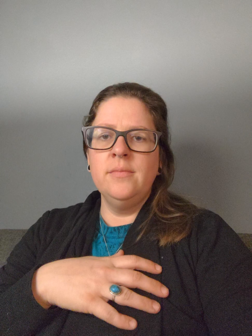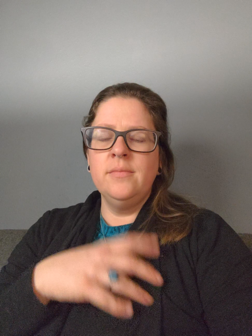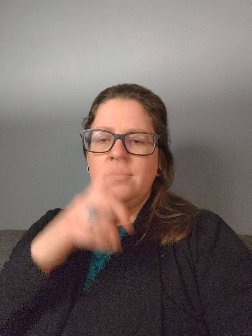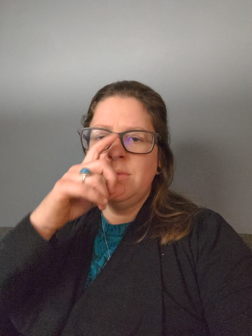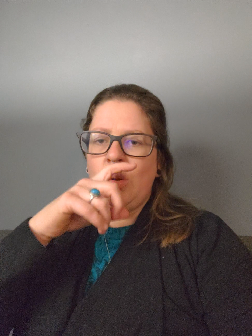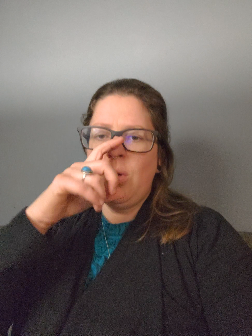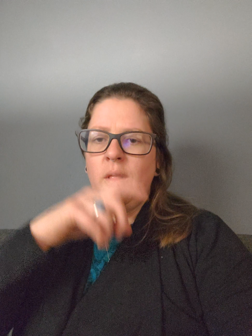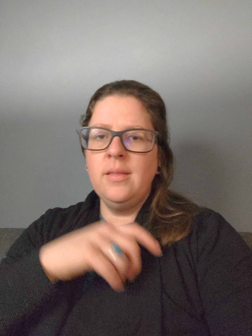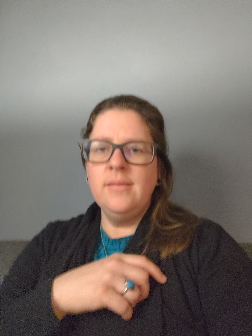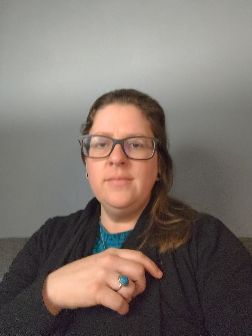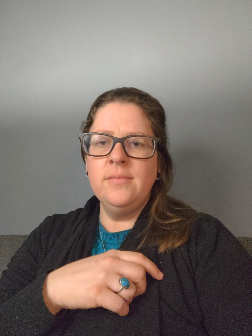doll